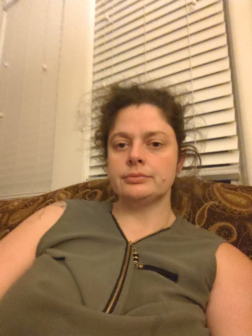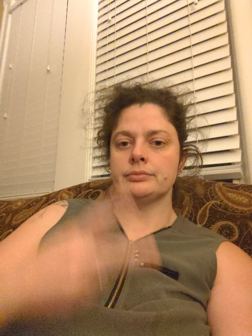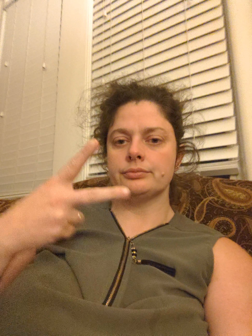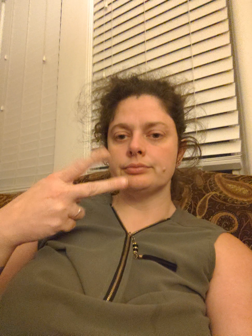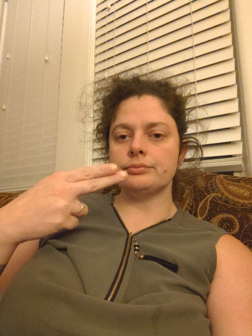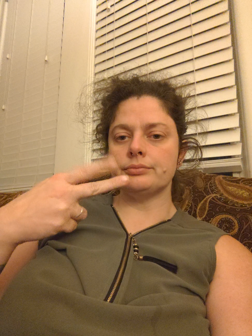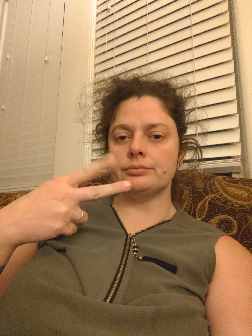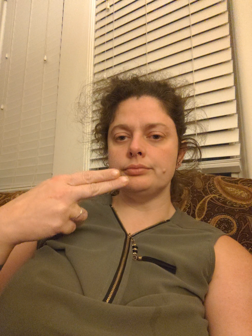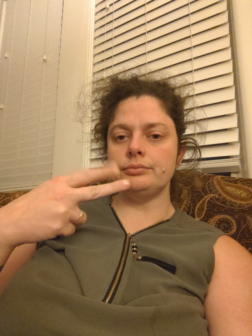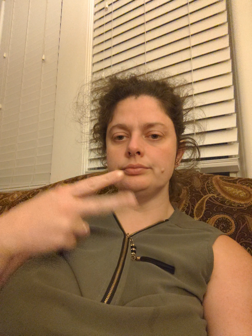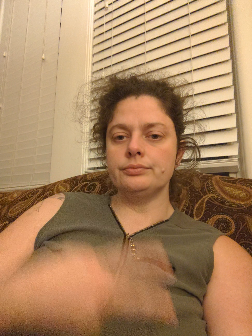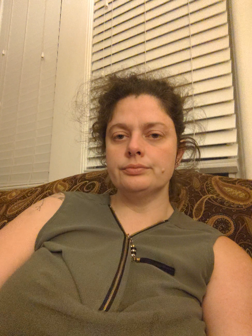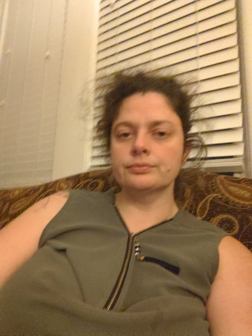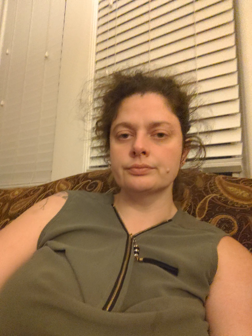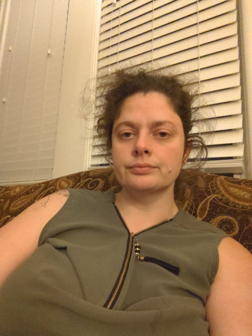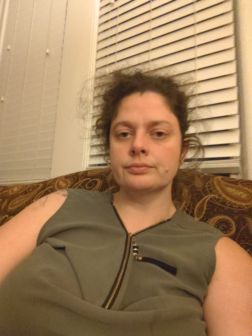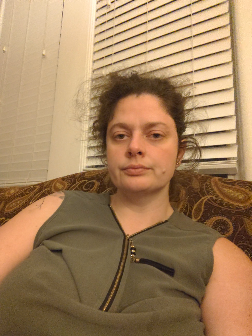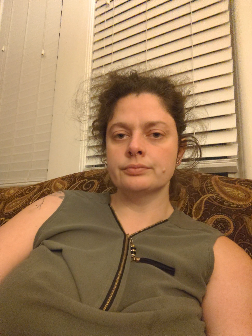scissors